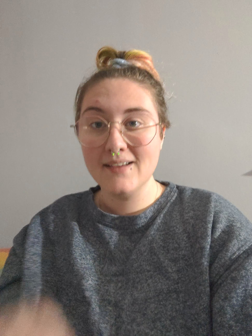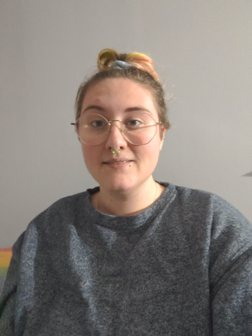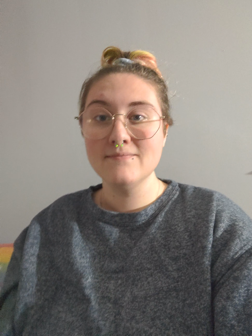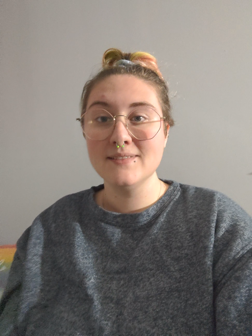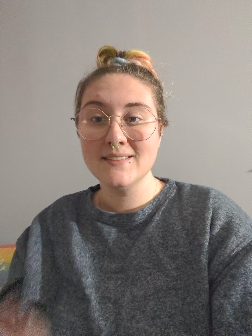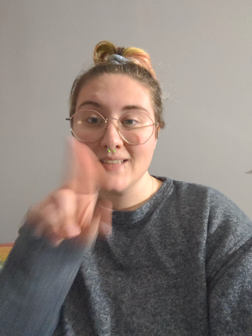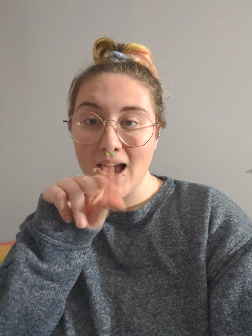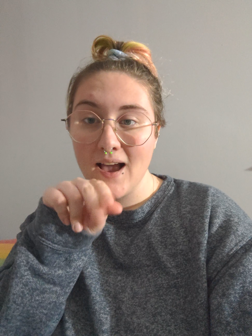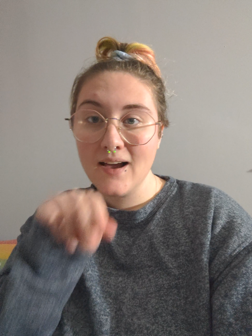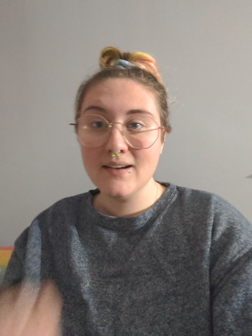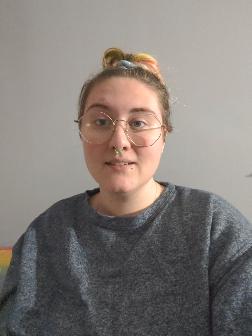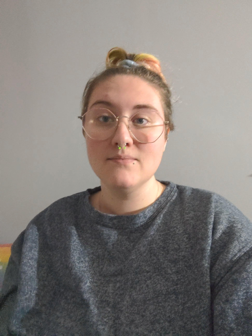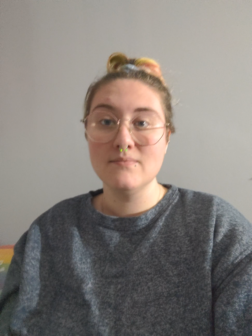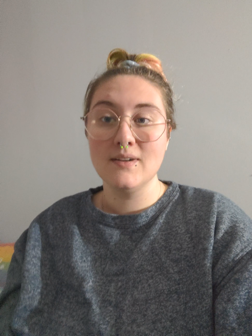duck